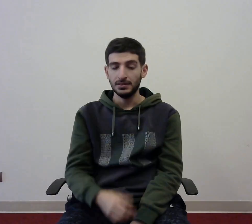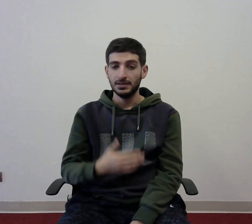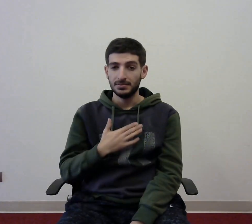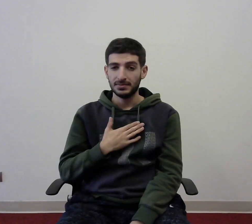mən